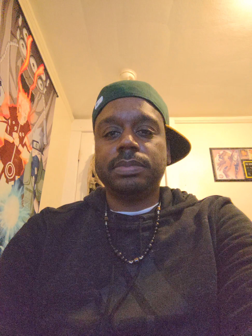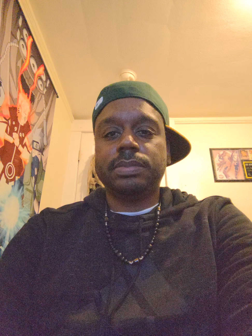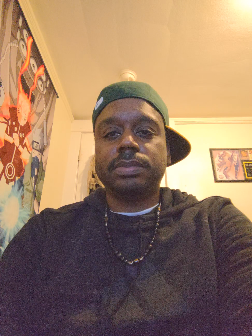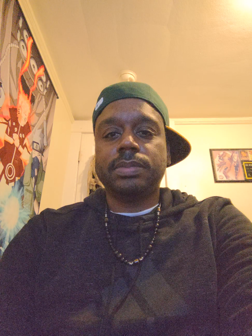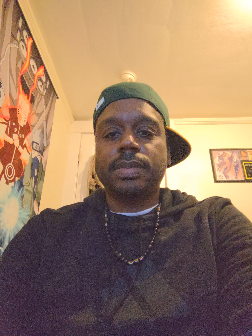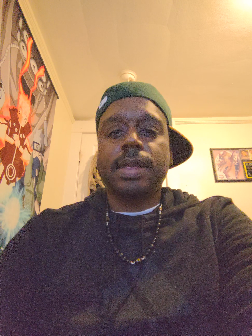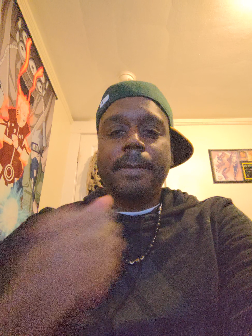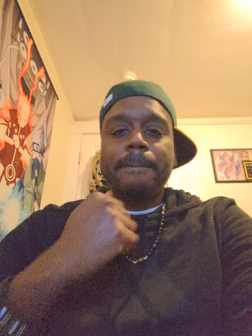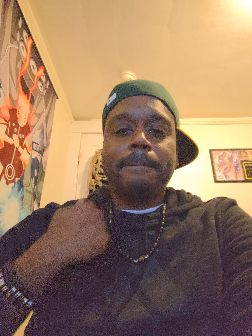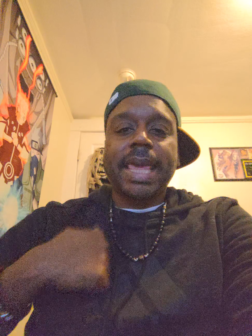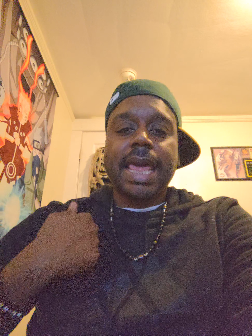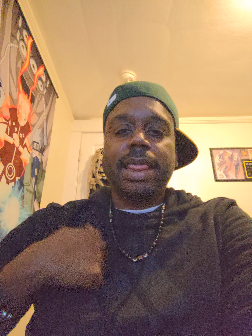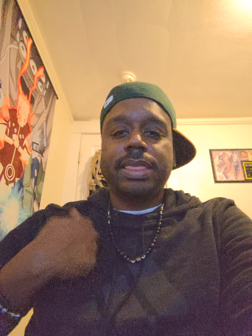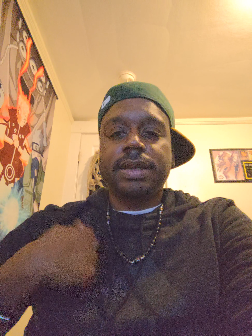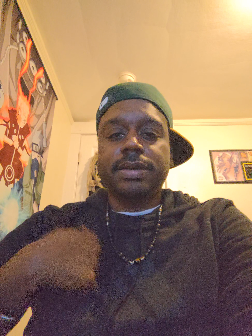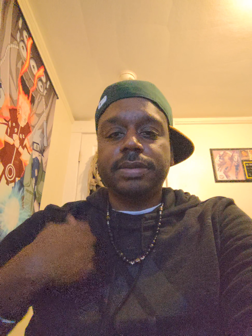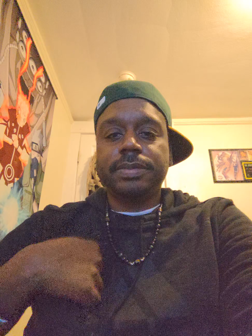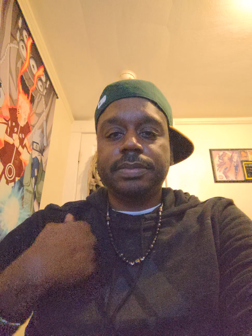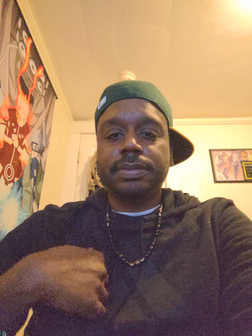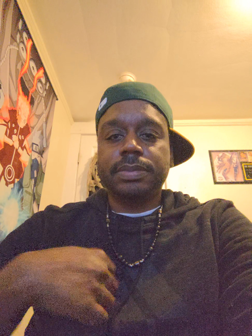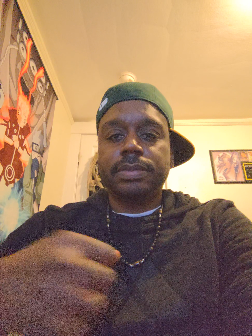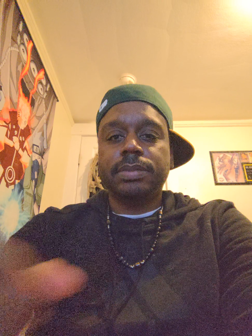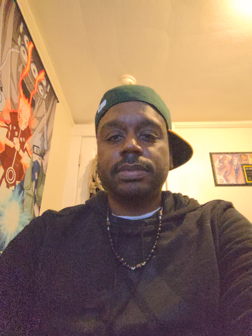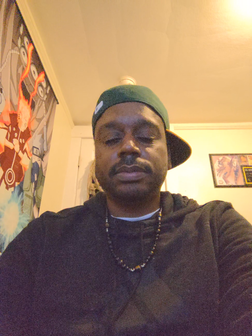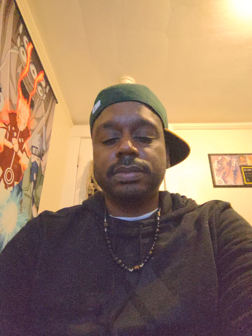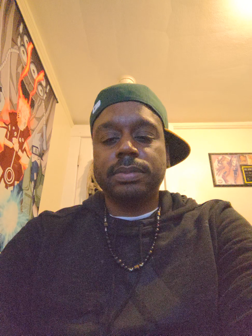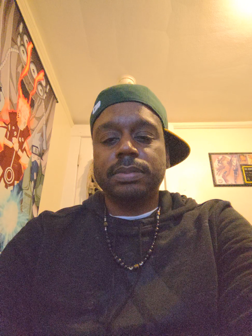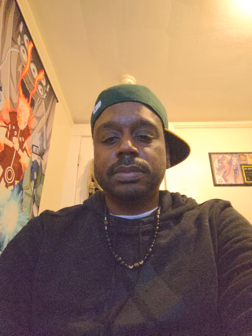bath